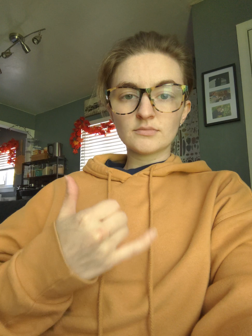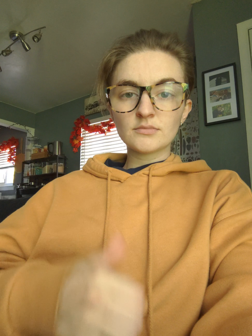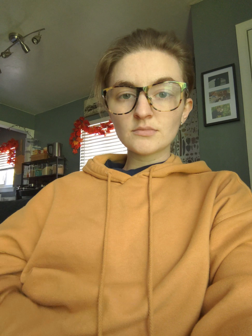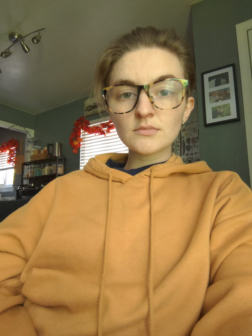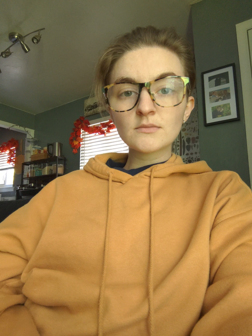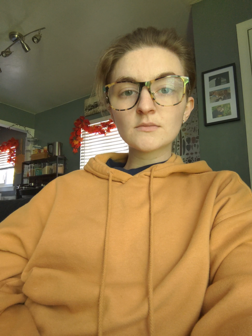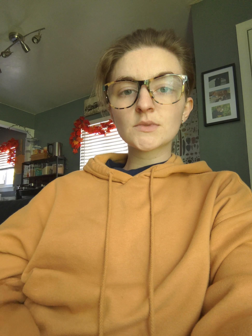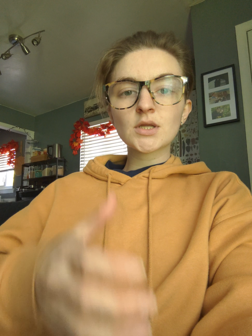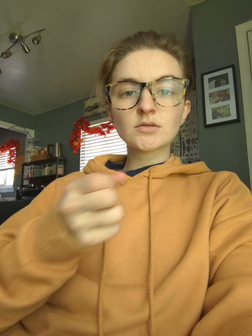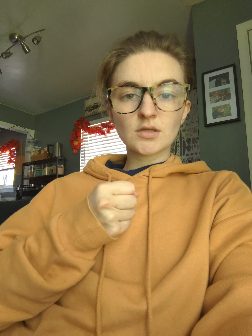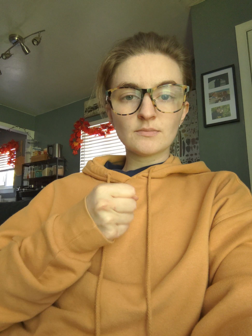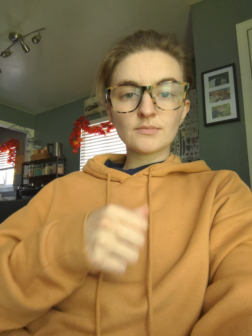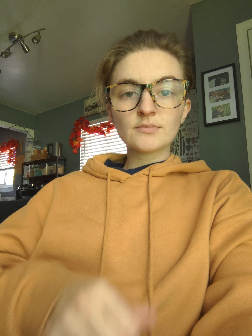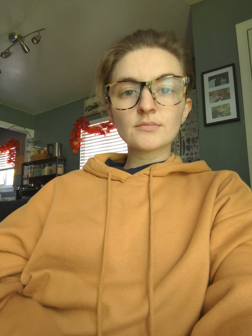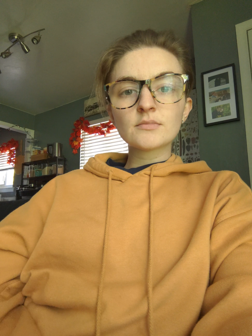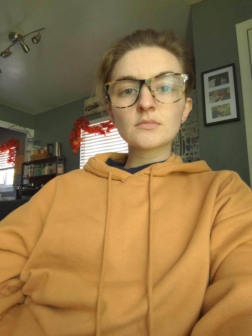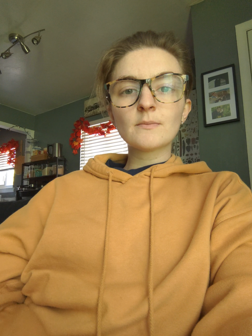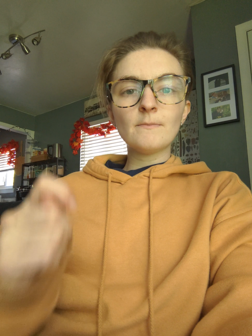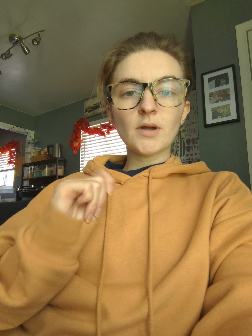get